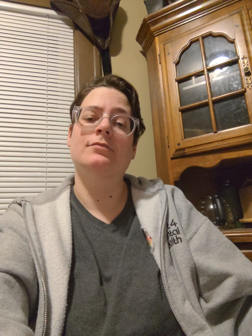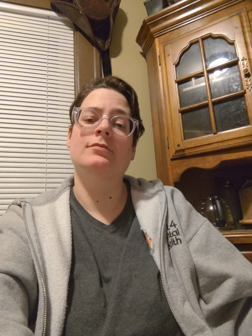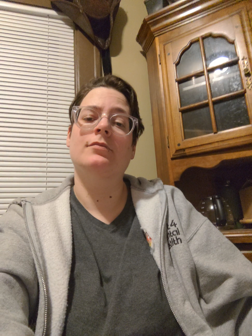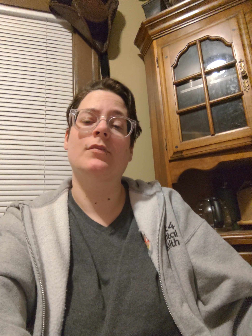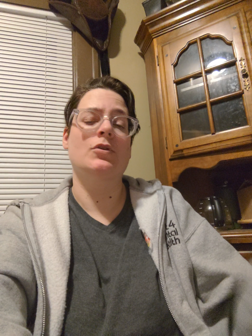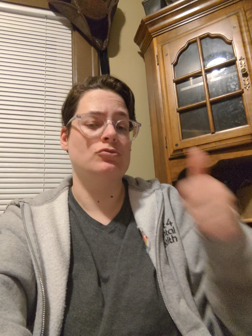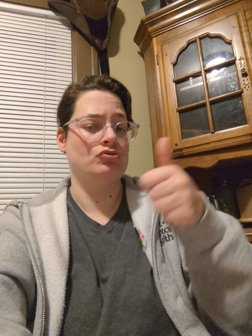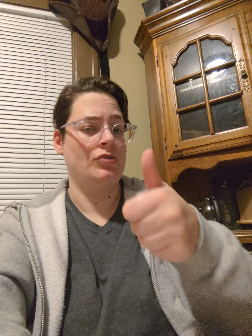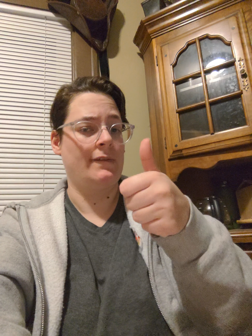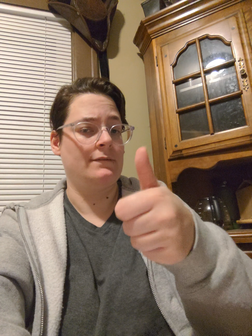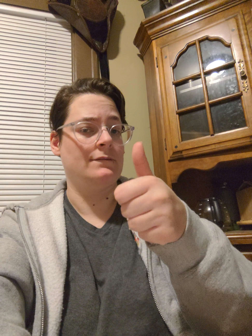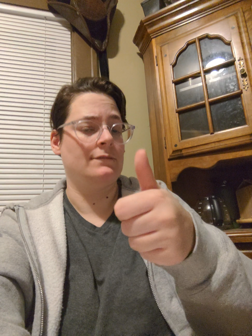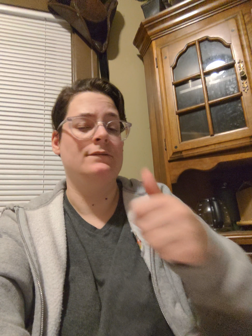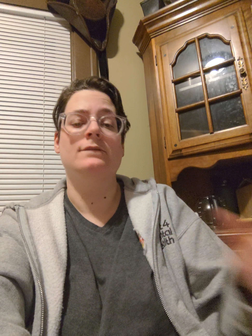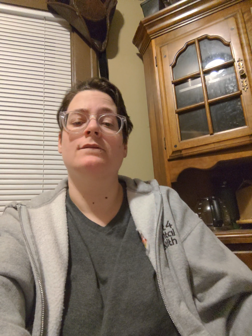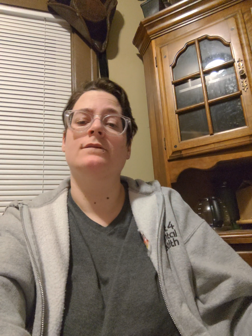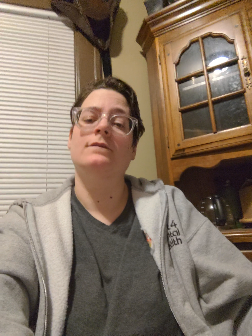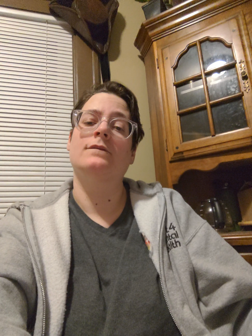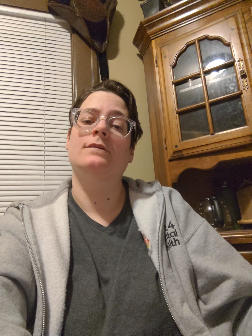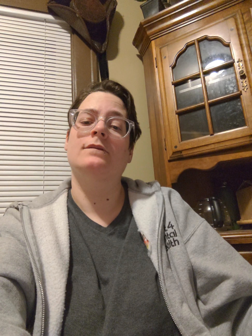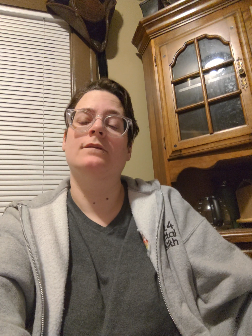yourself